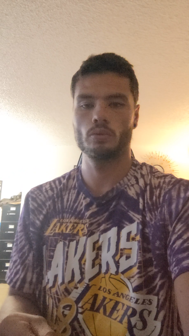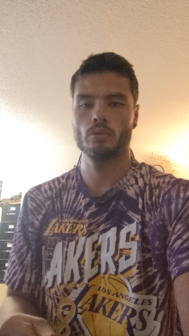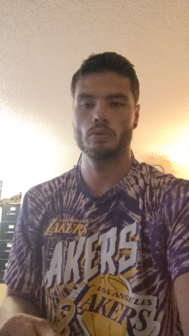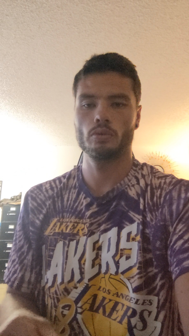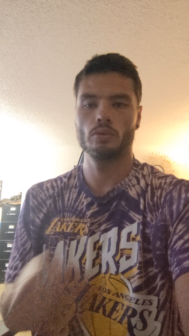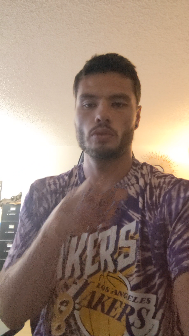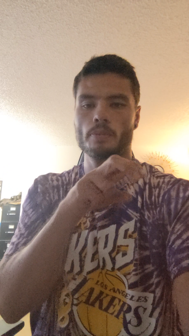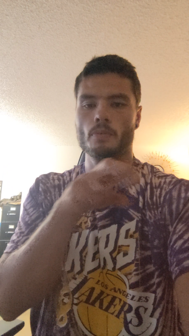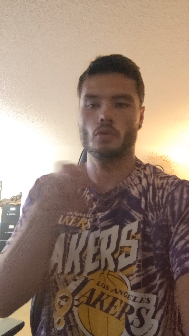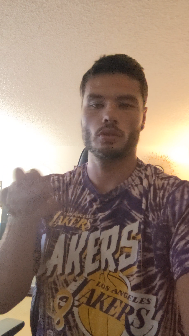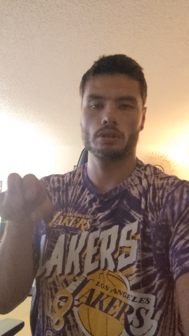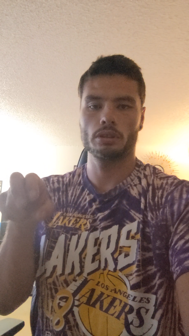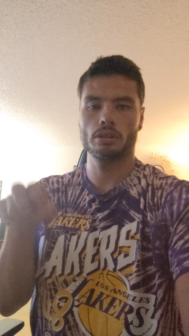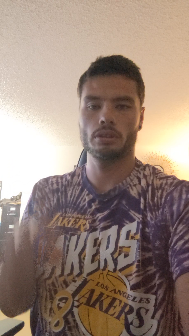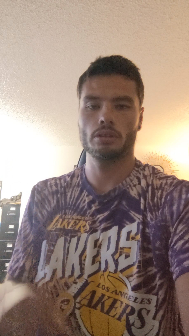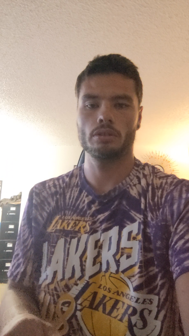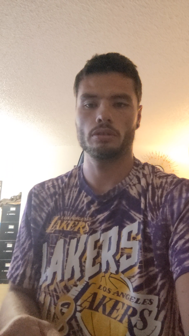porch